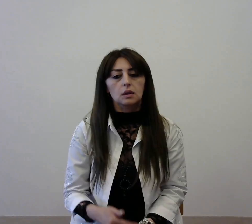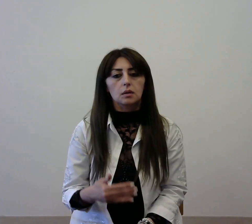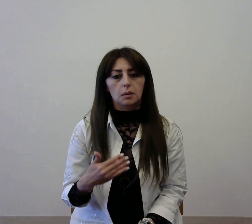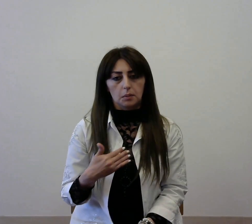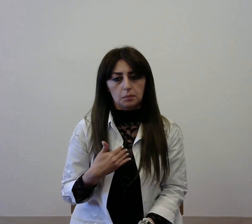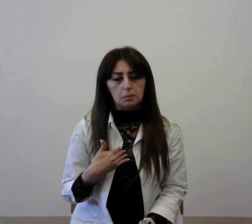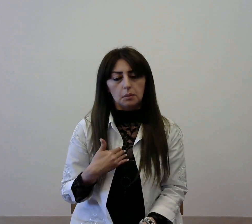mən